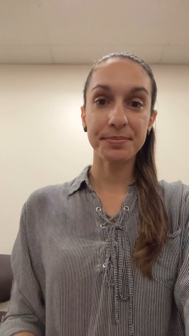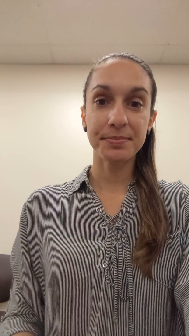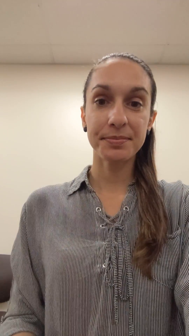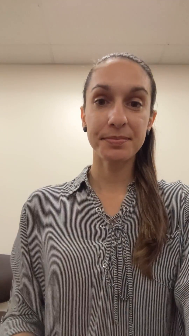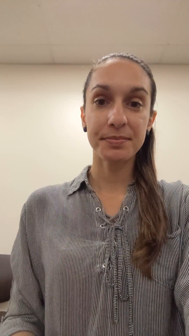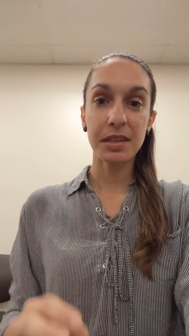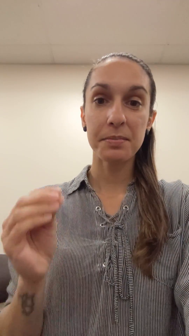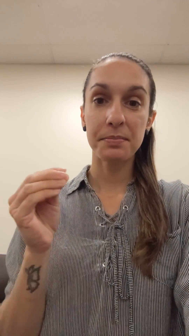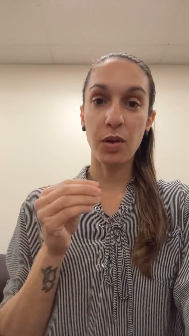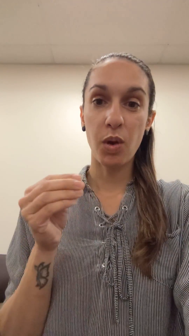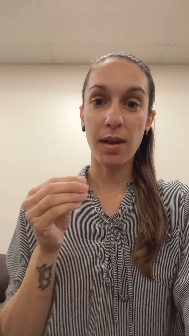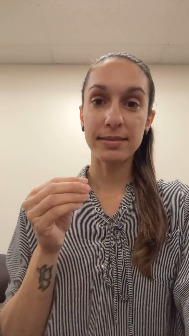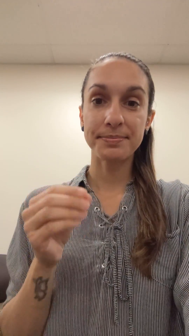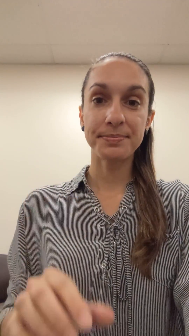more